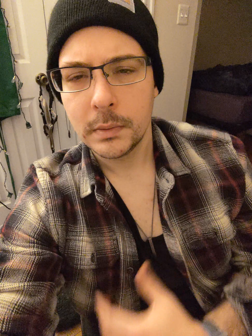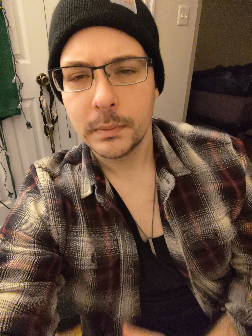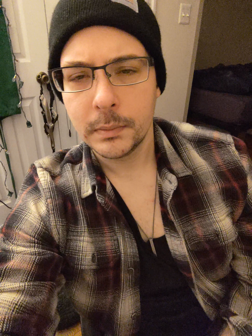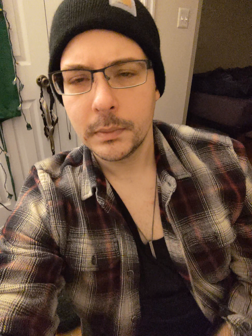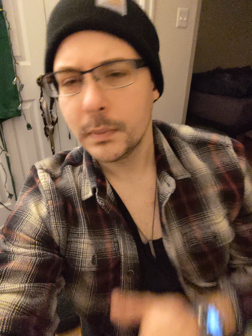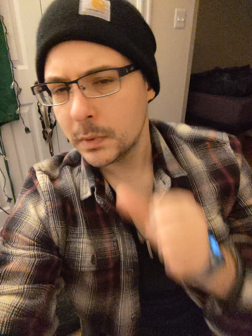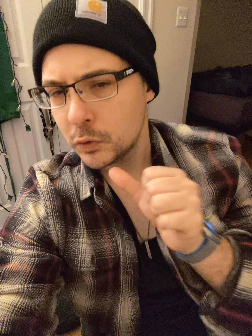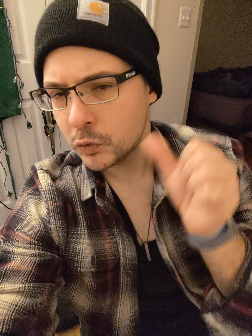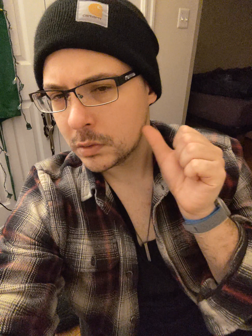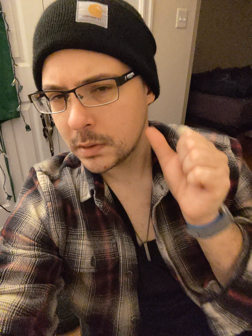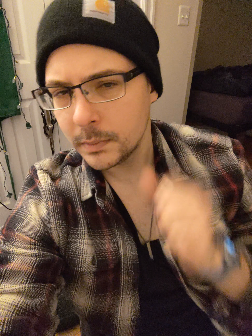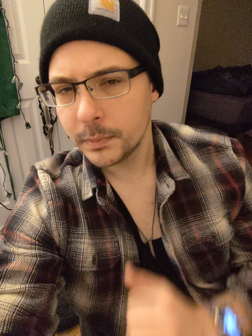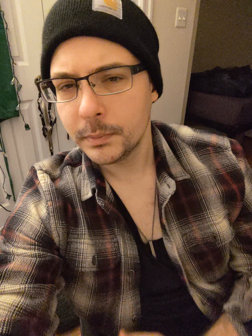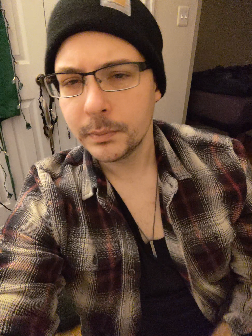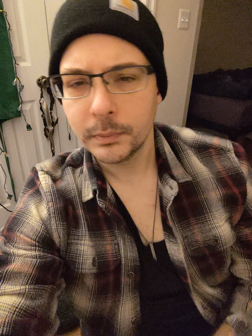yesterday